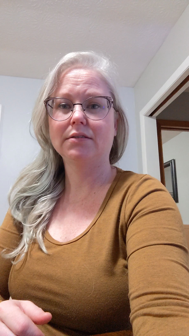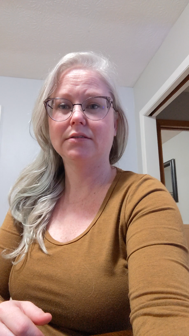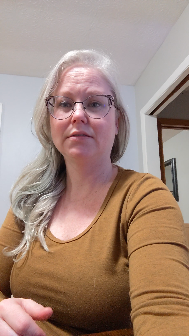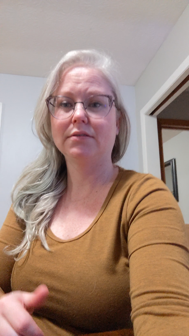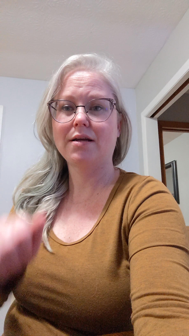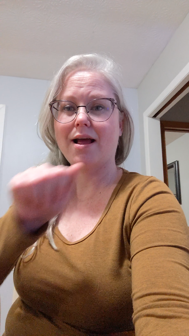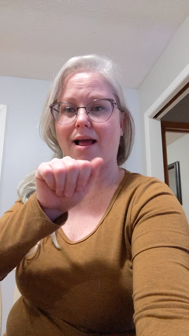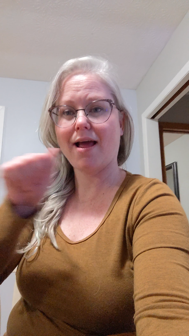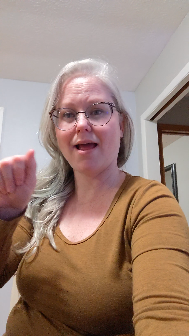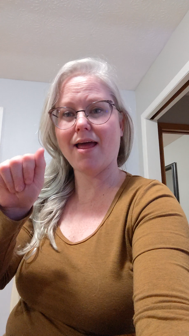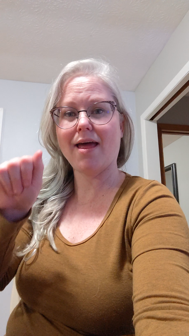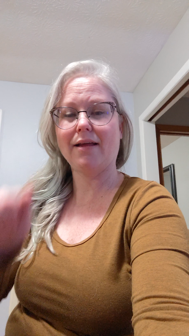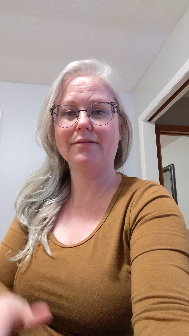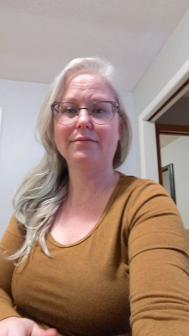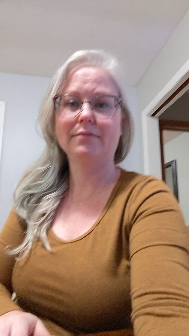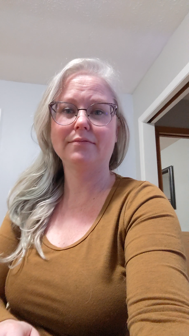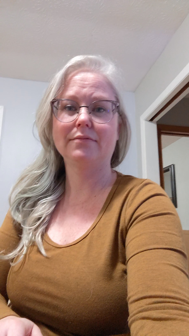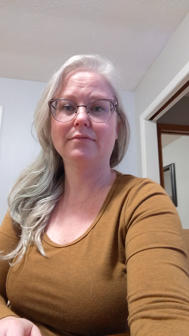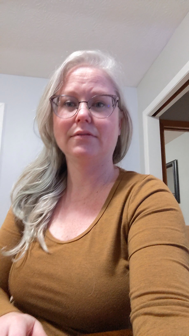a